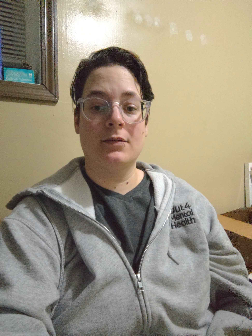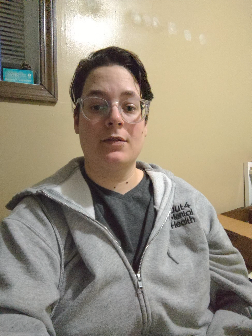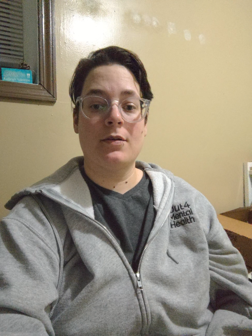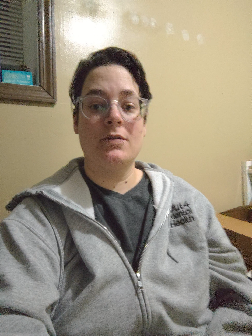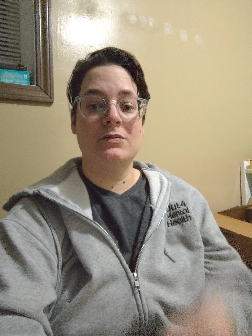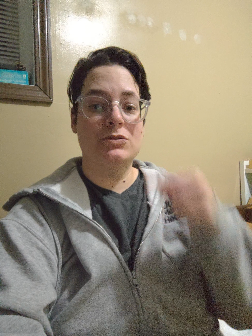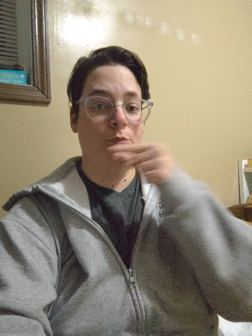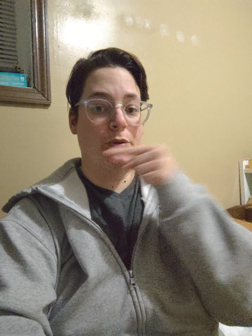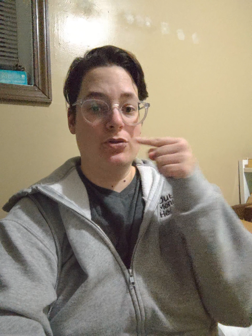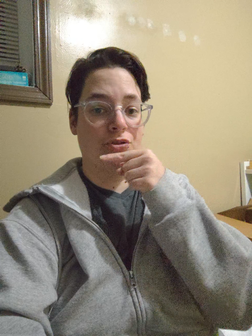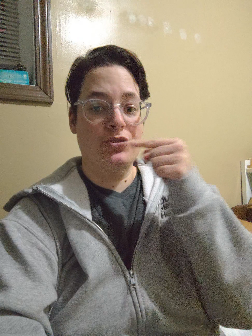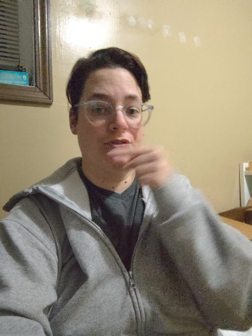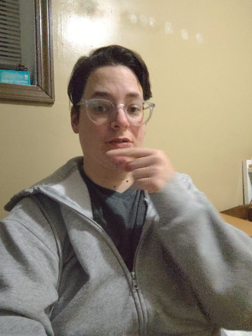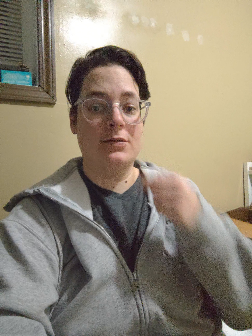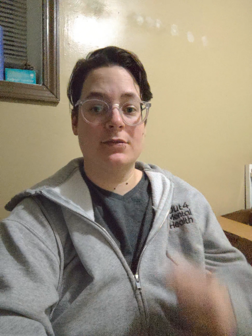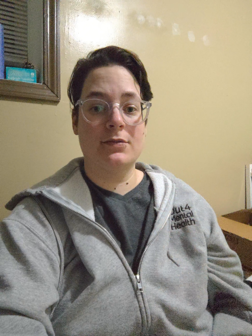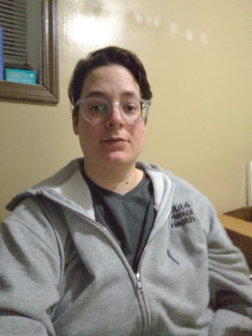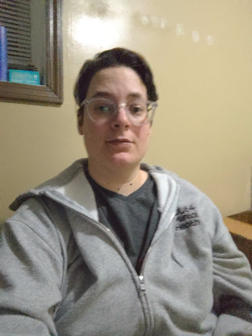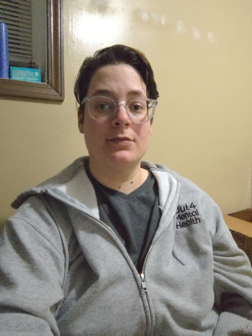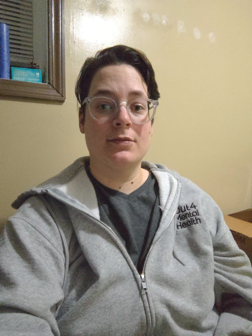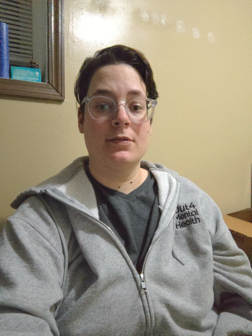toothbrush